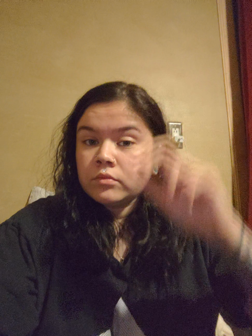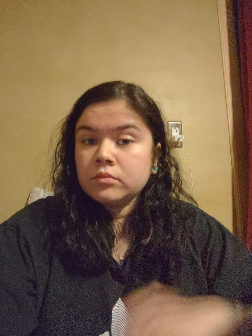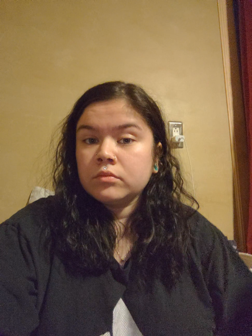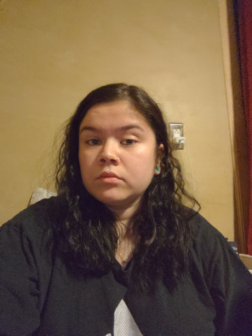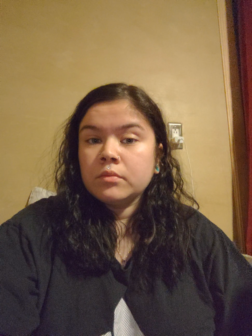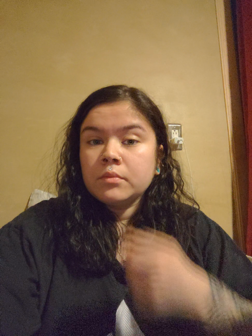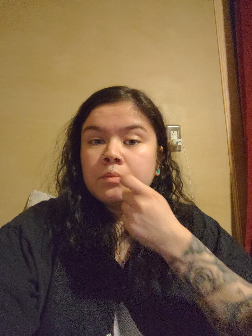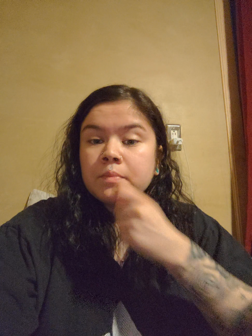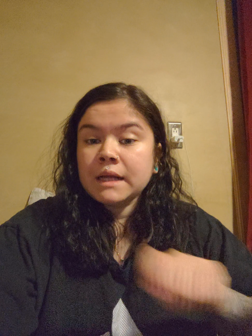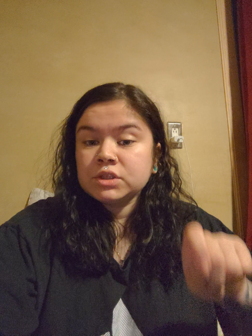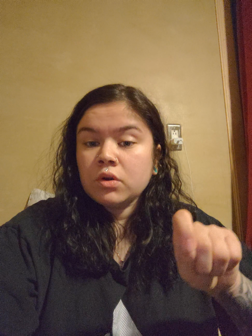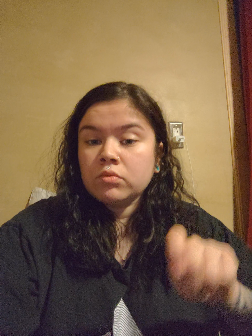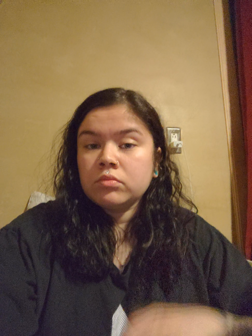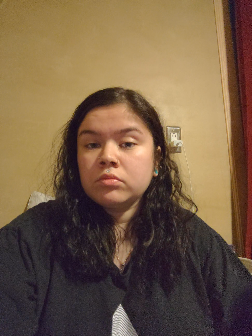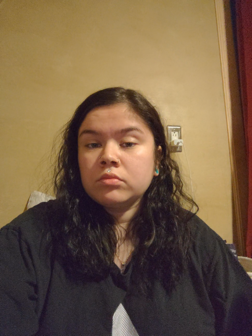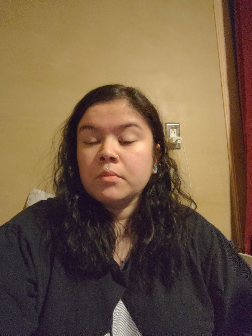pencil